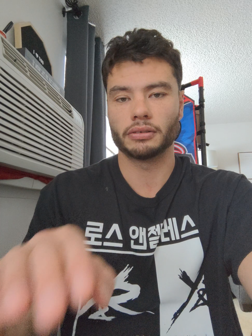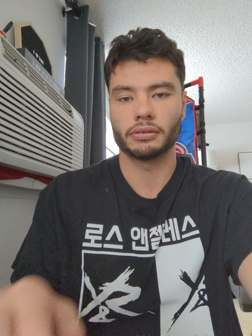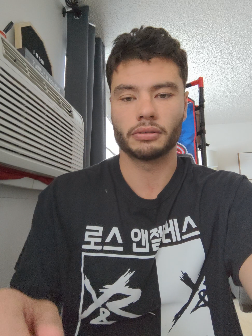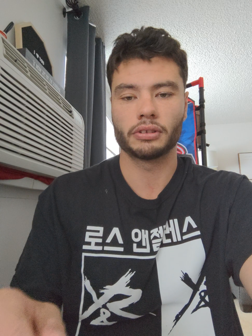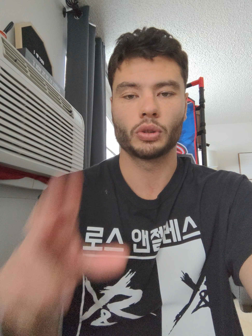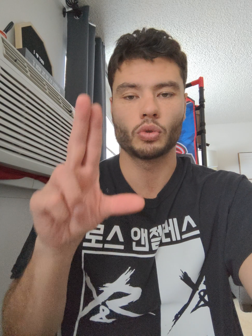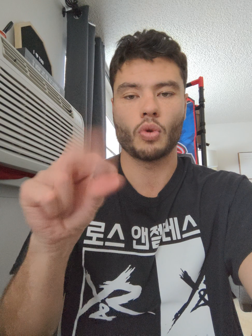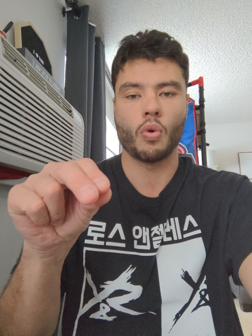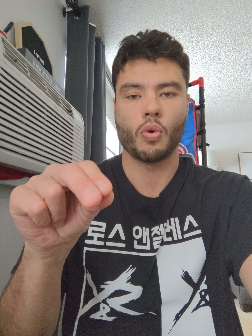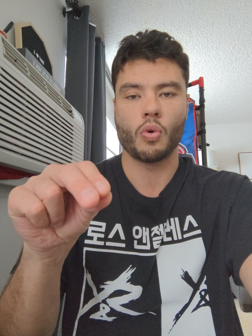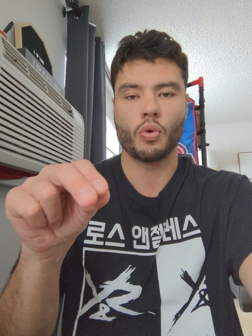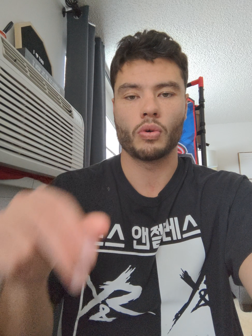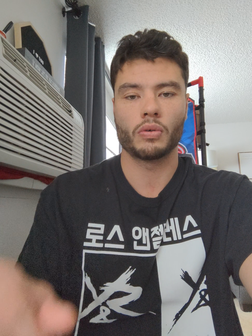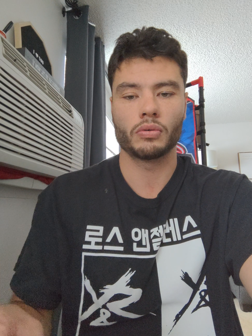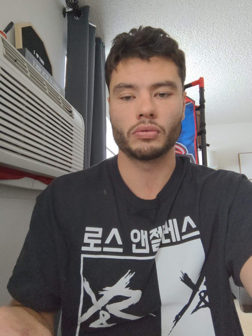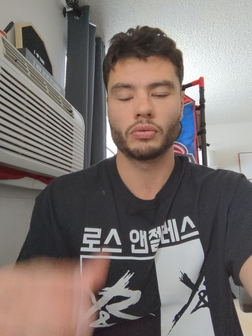no